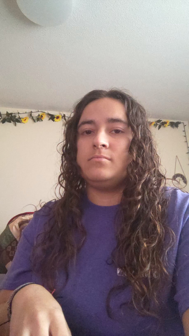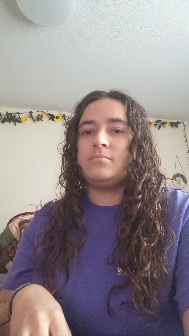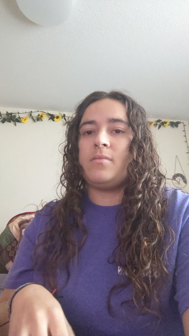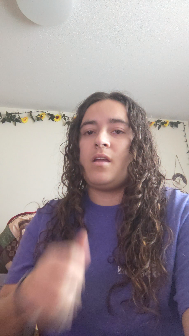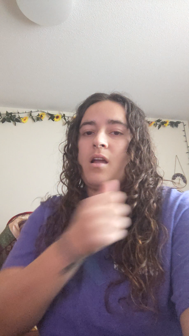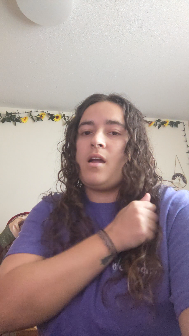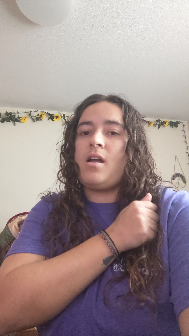hug